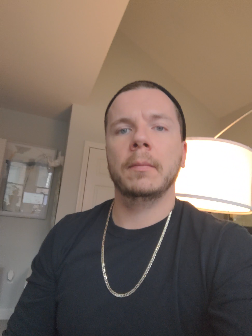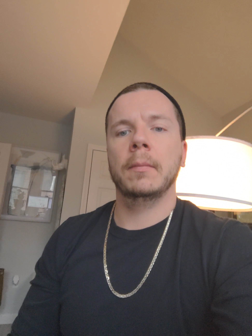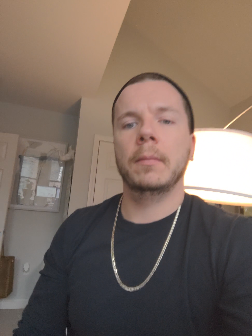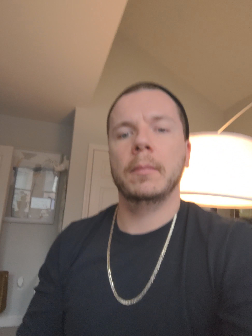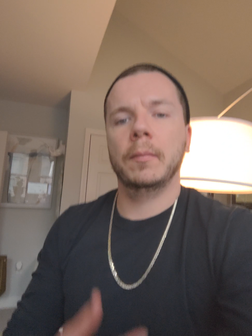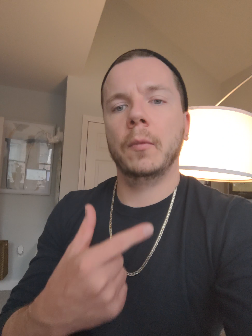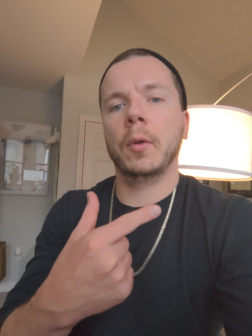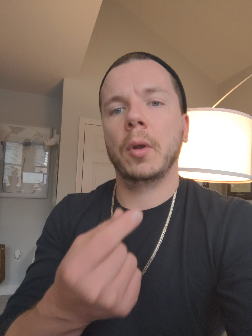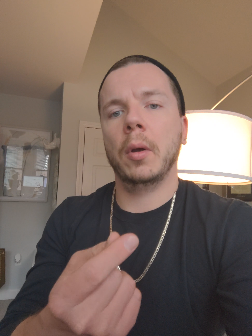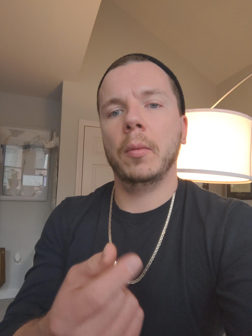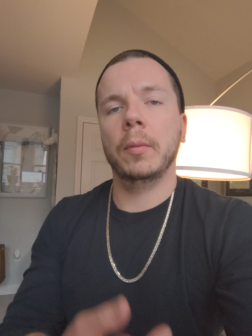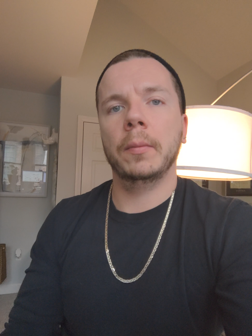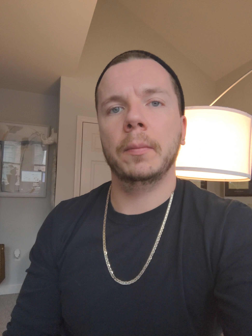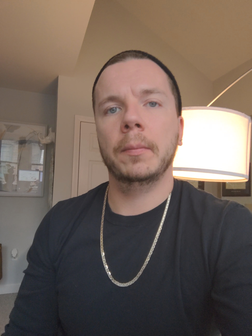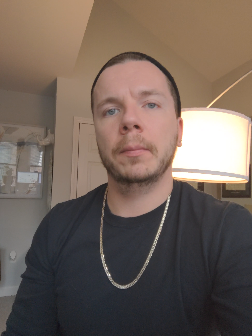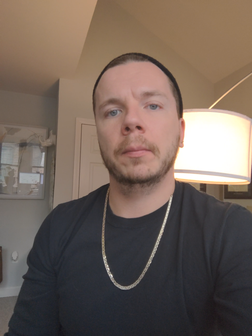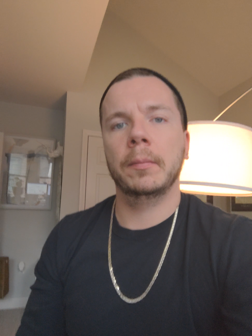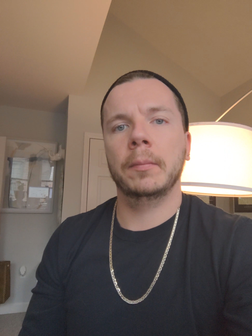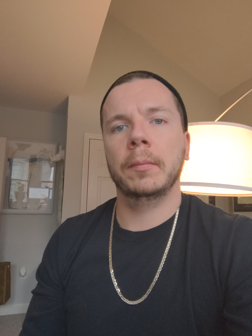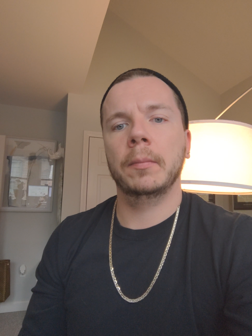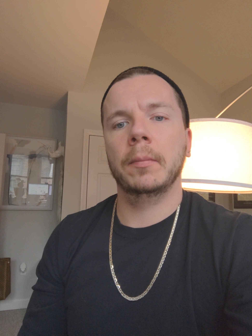go